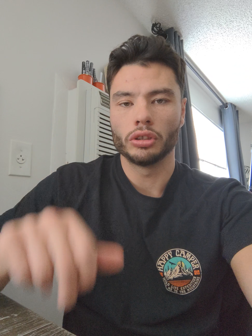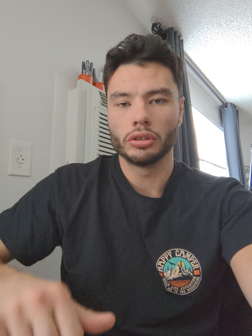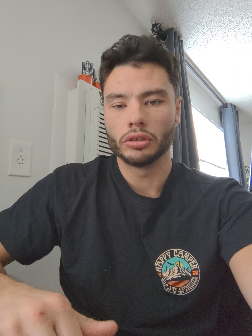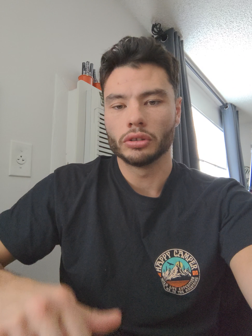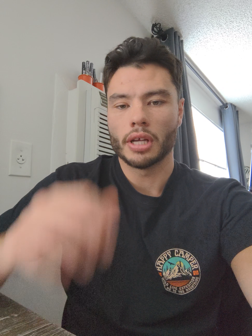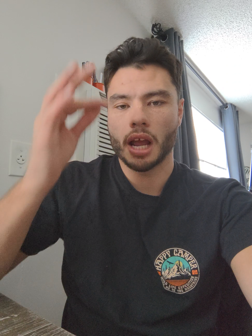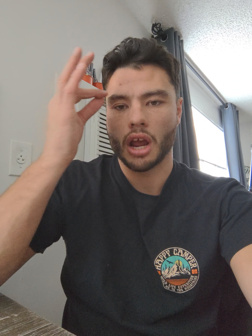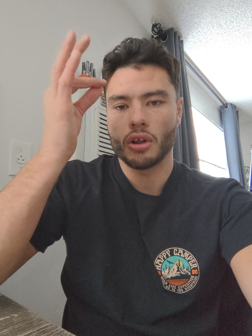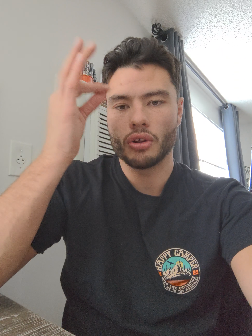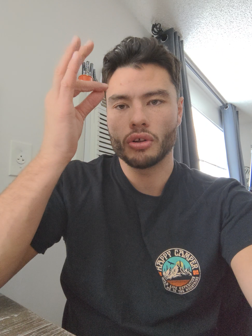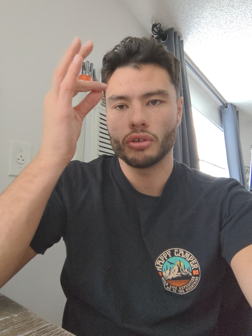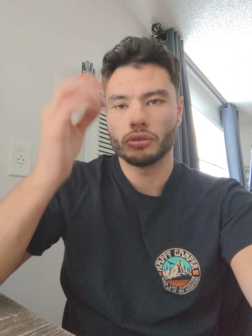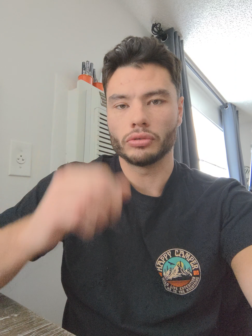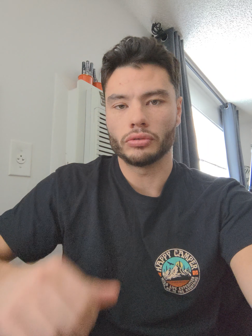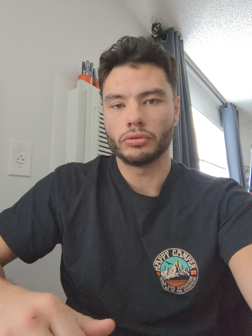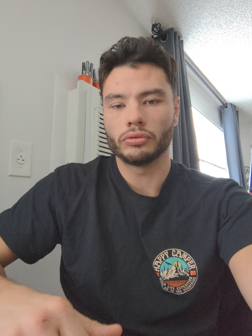hair